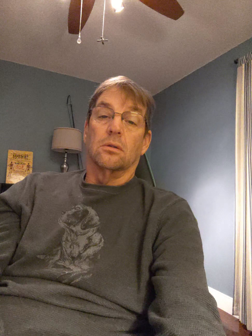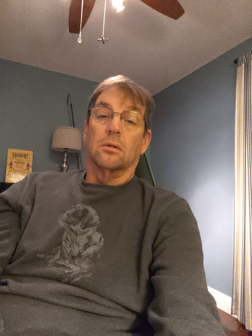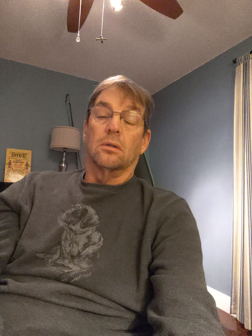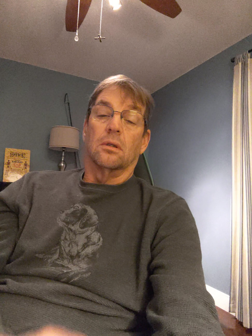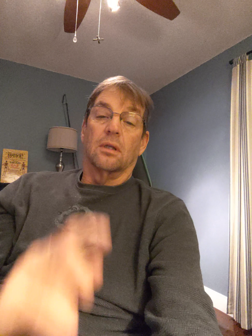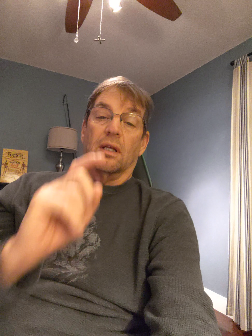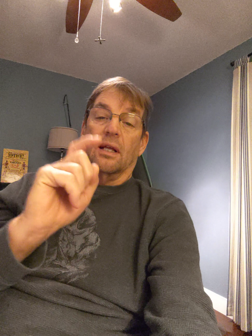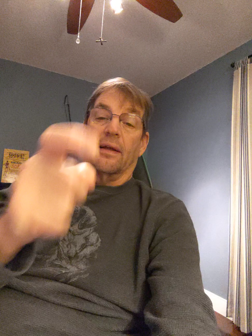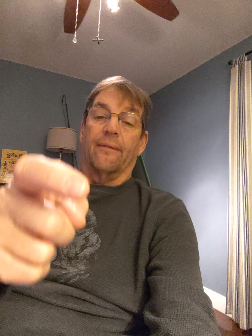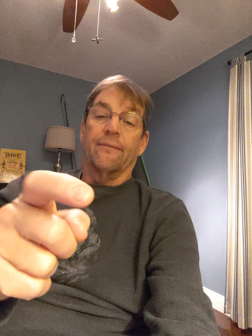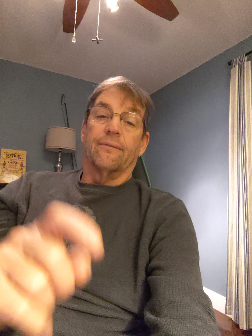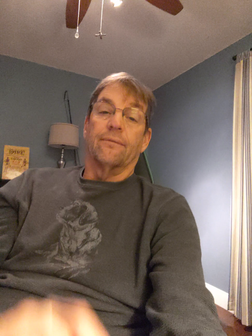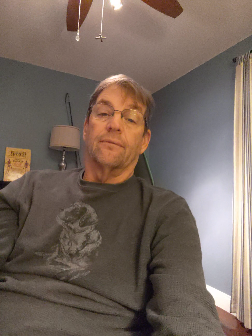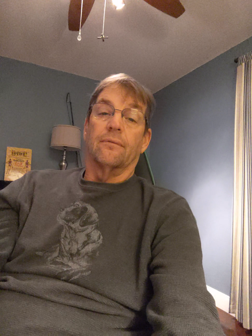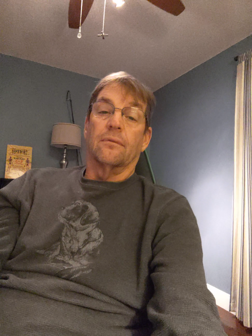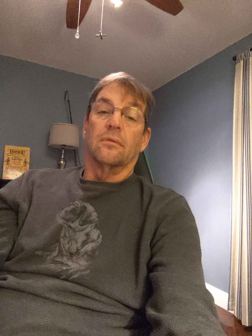gift